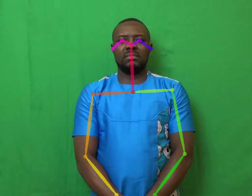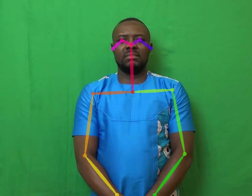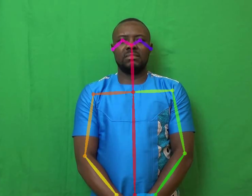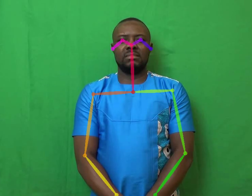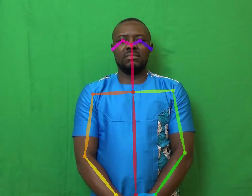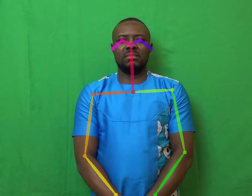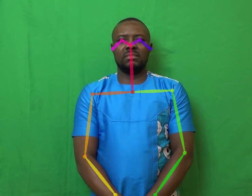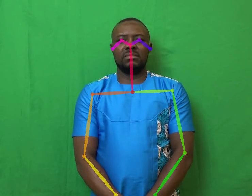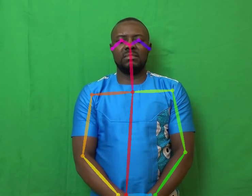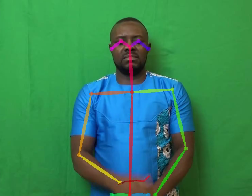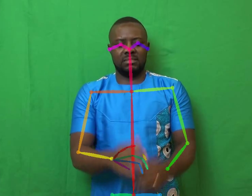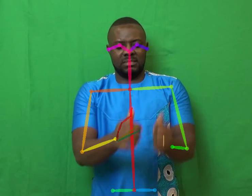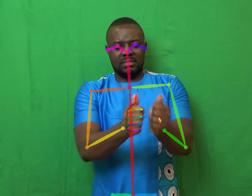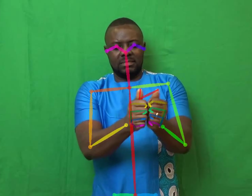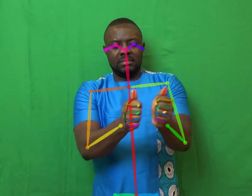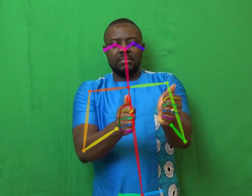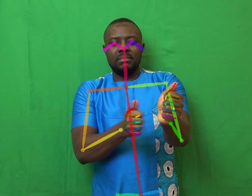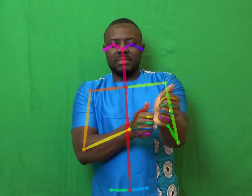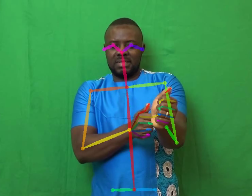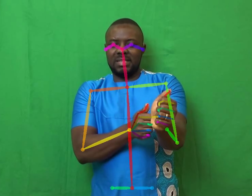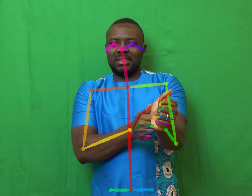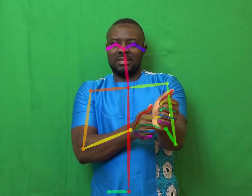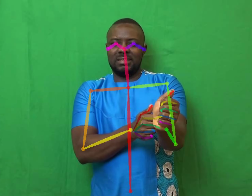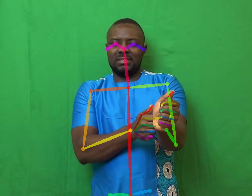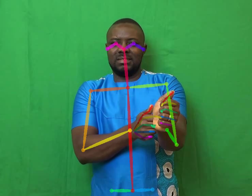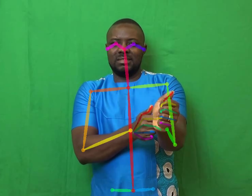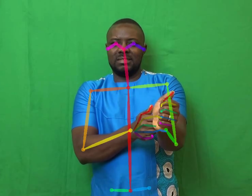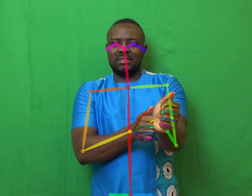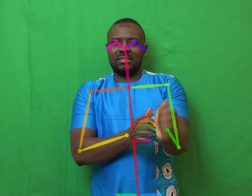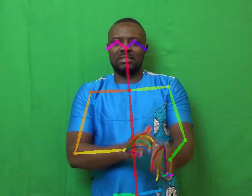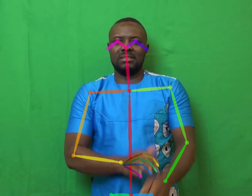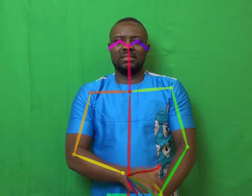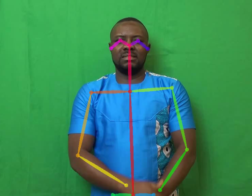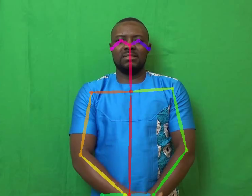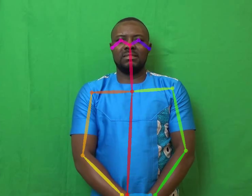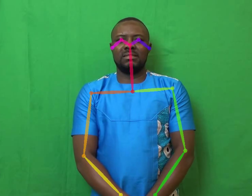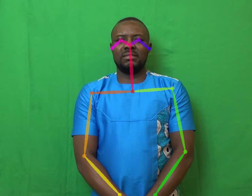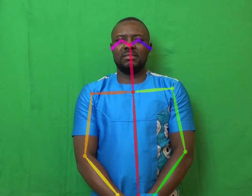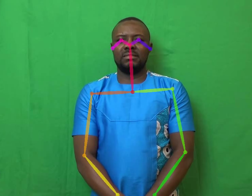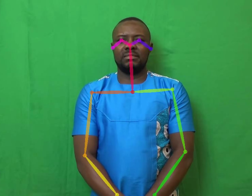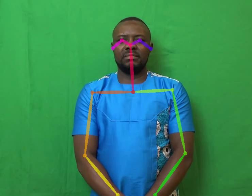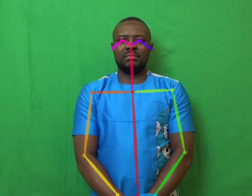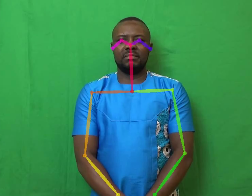behind